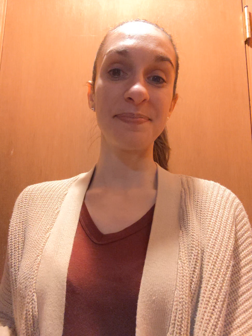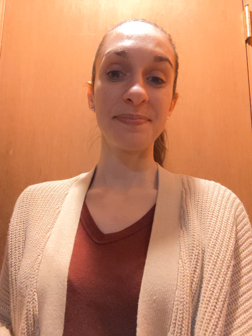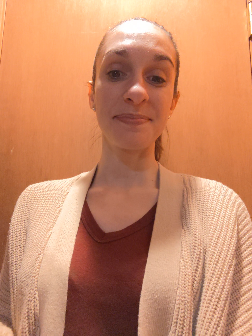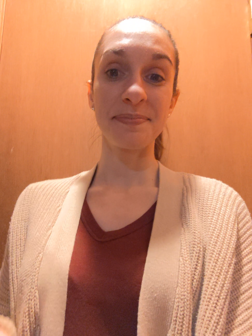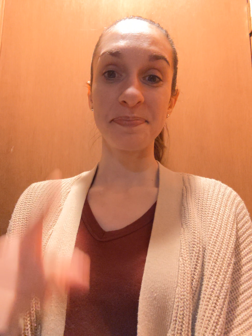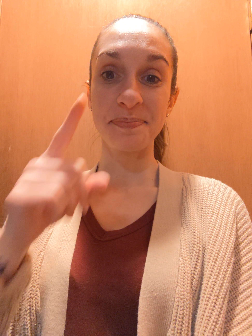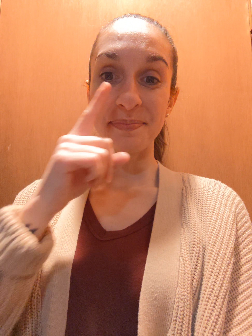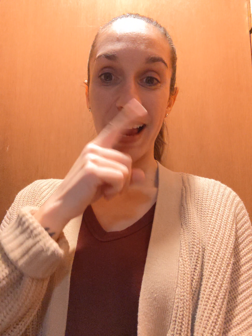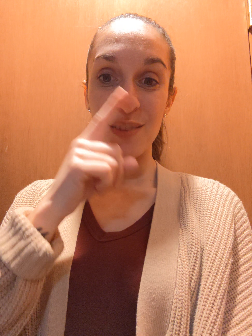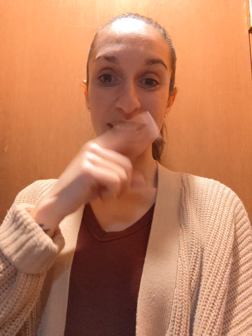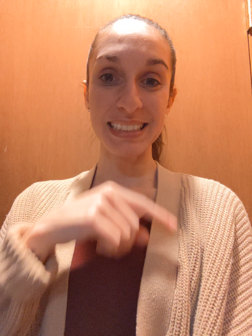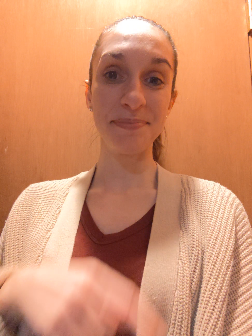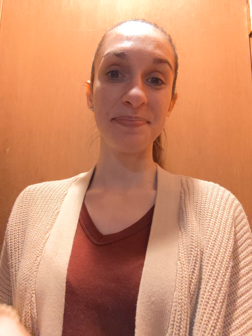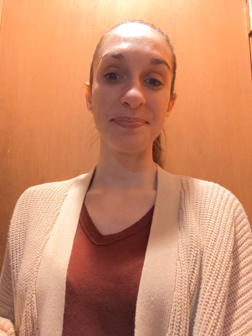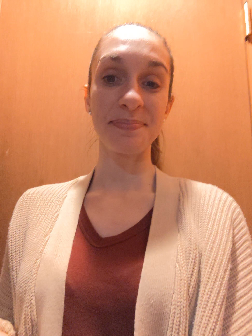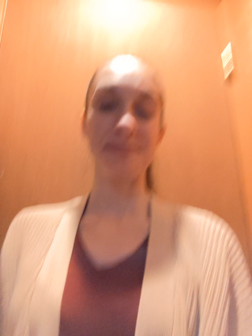mouse